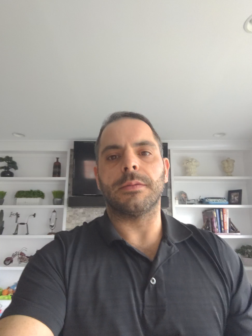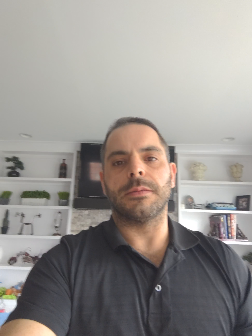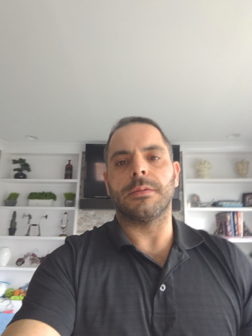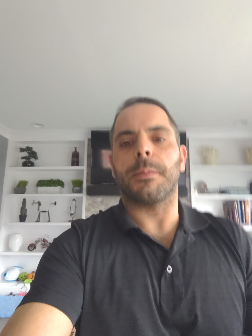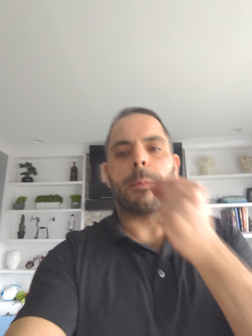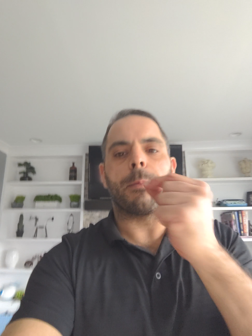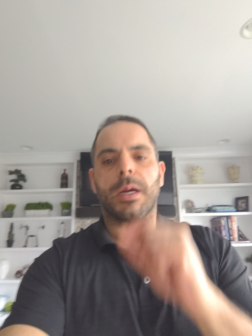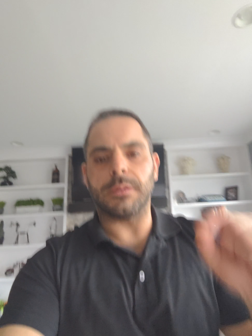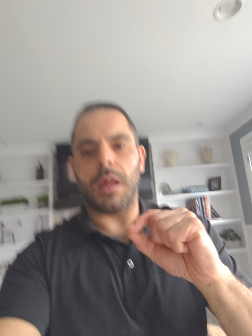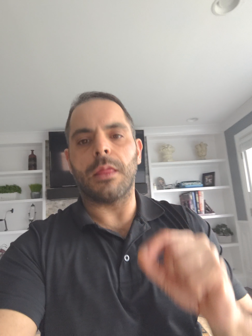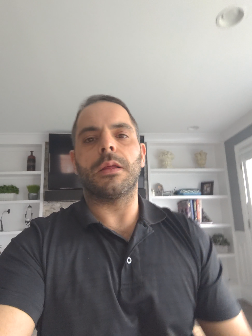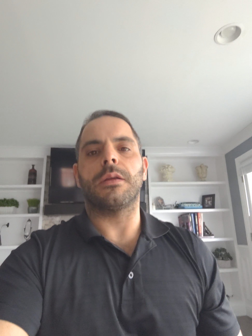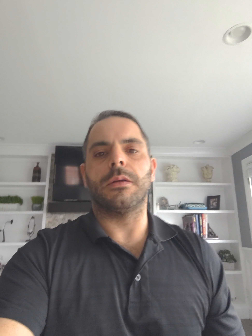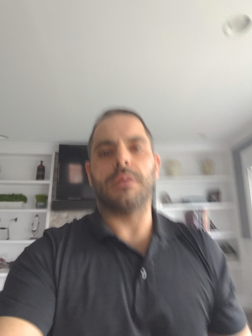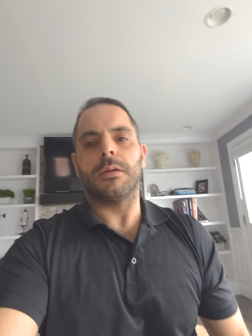pencil